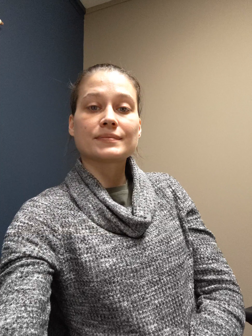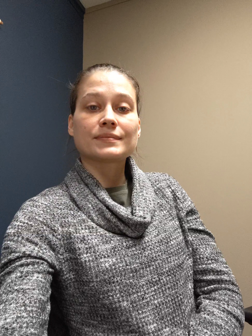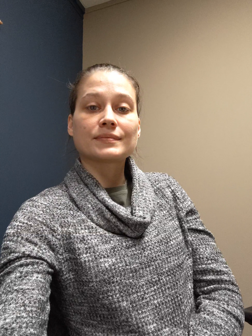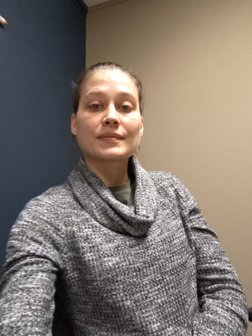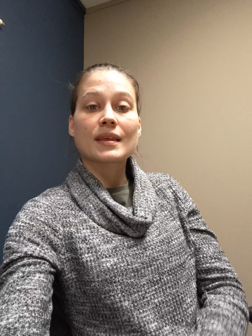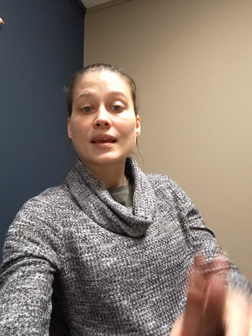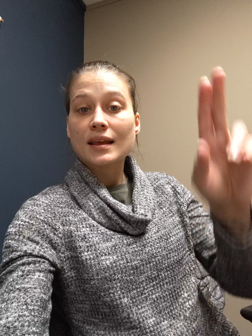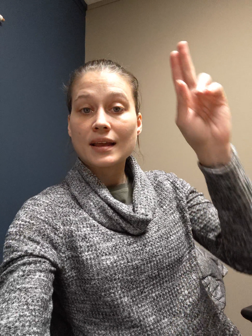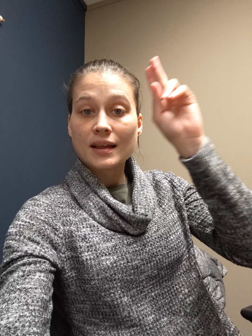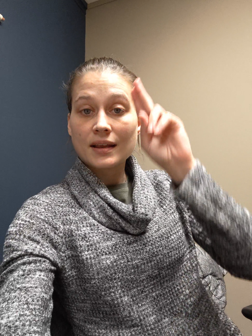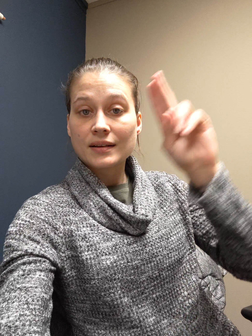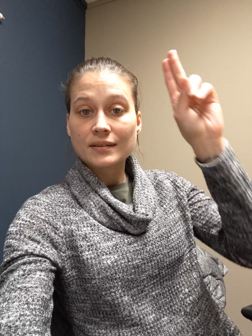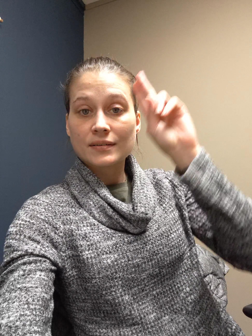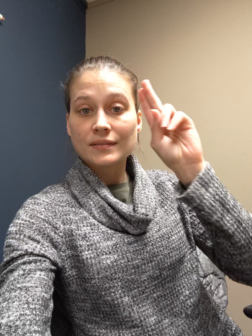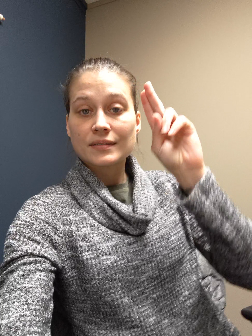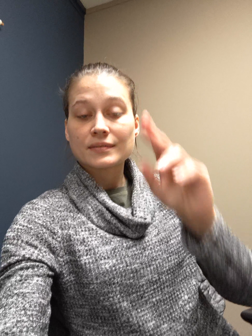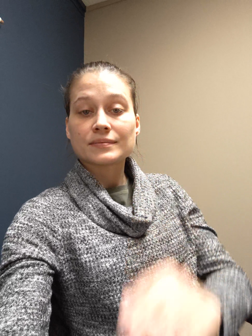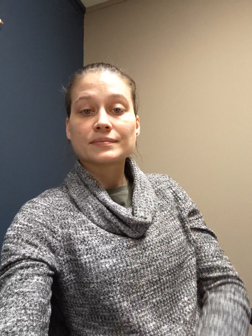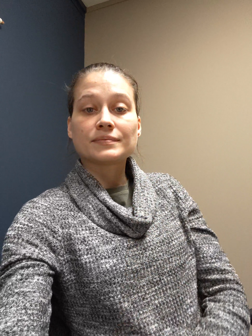uncle